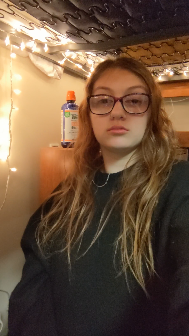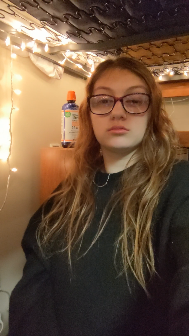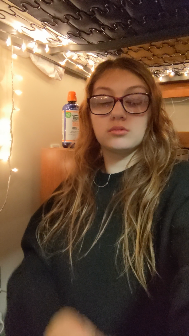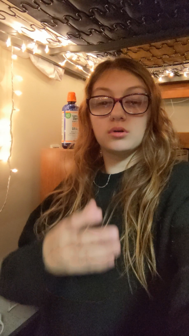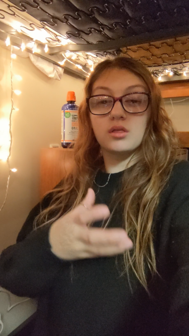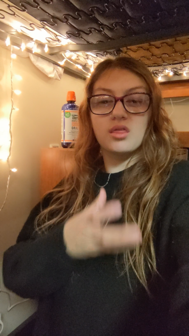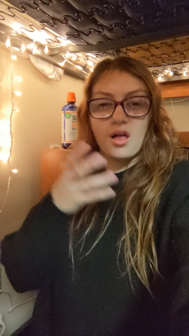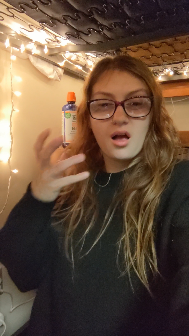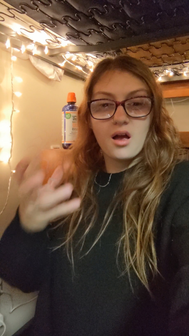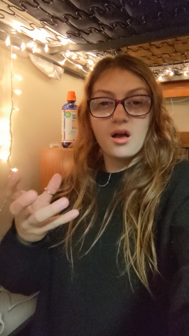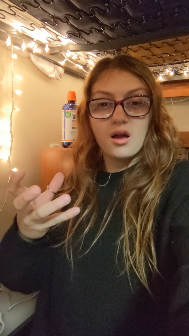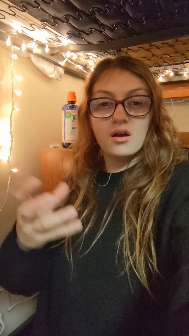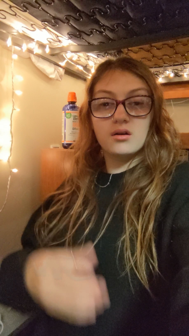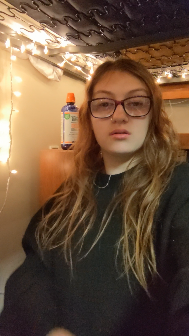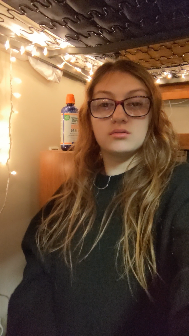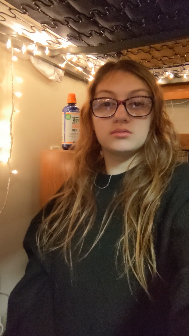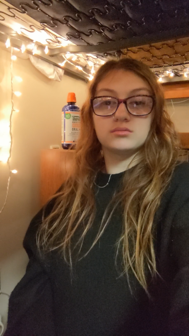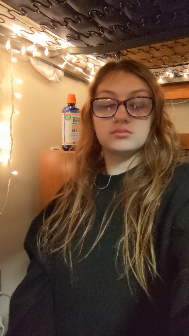a lot